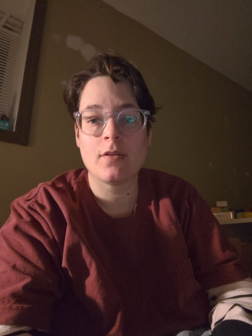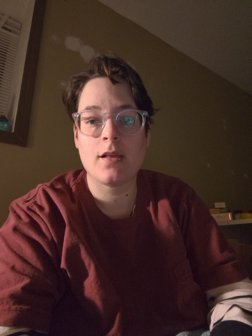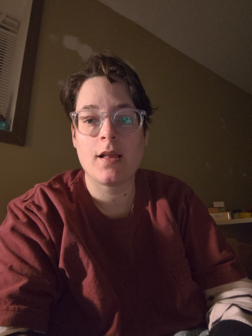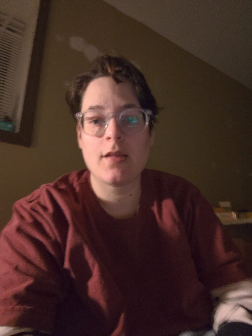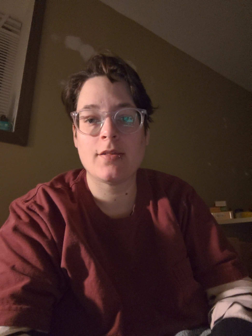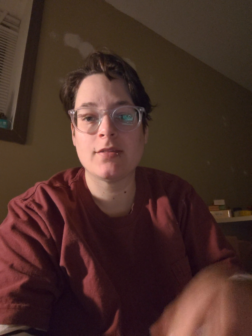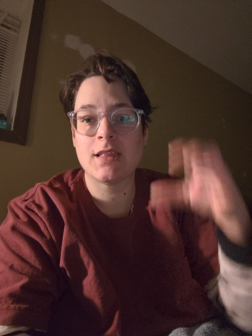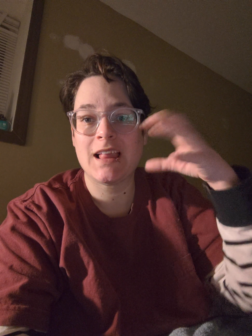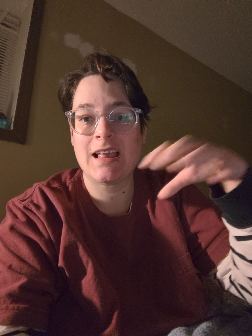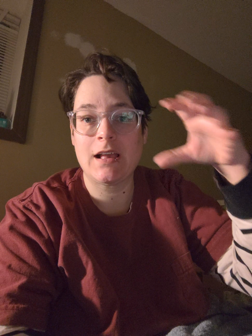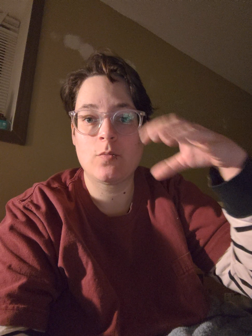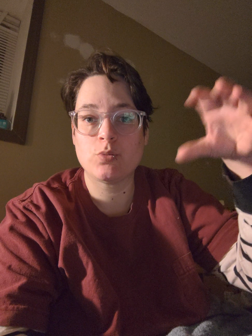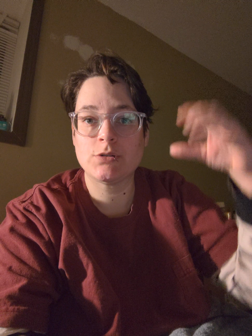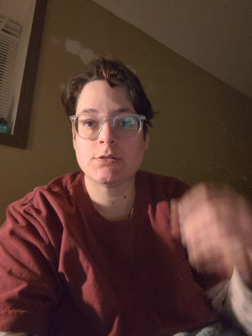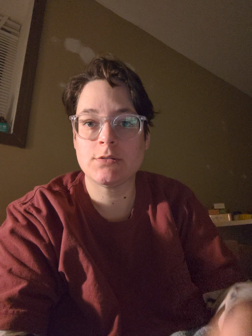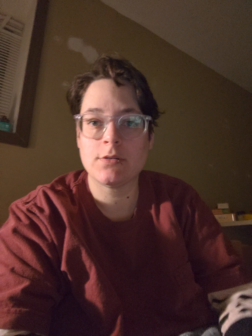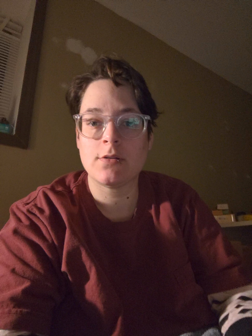cloud